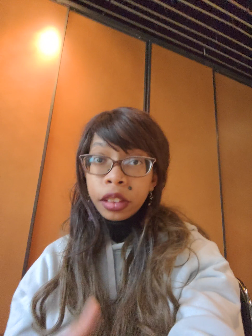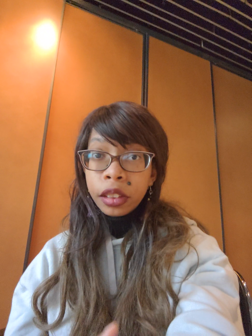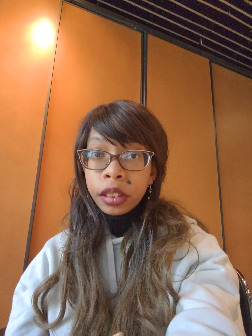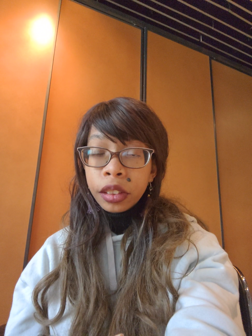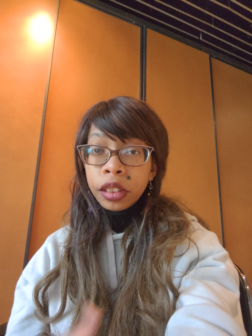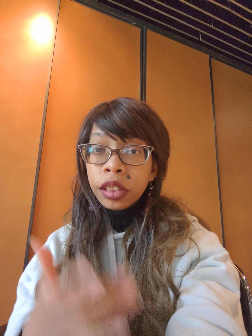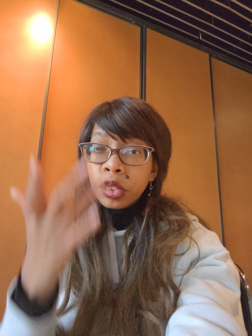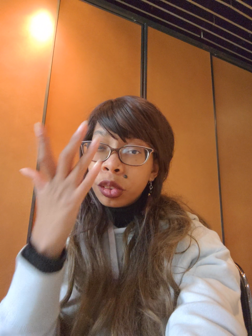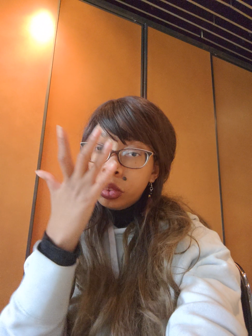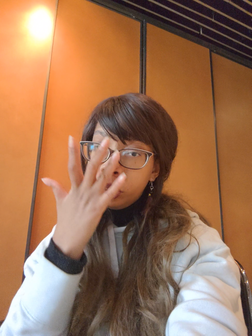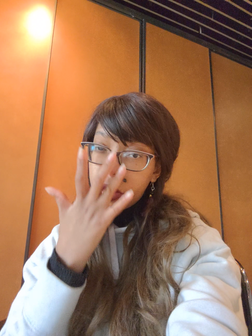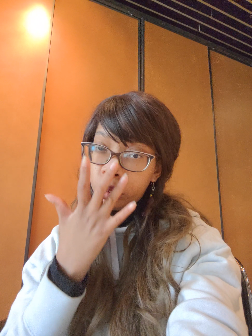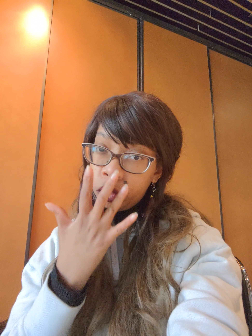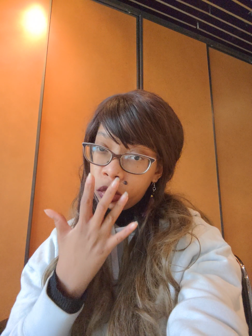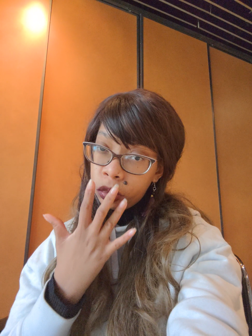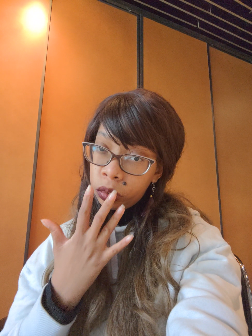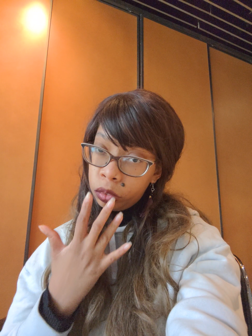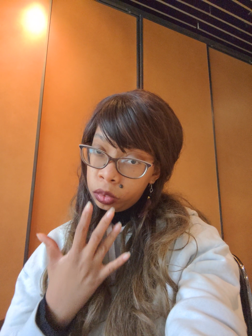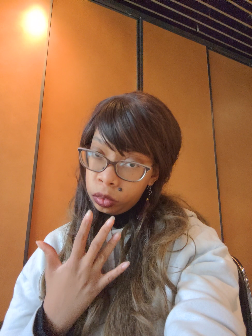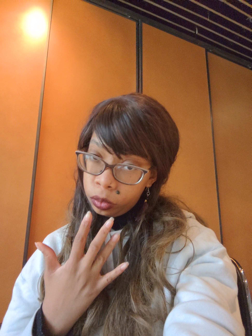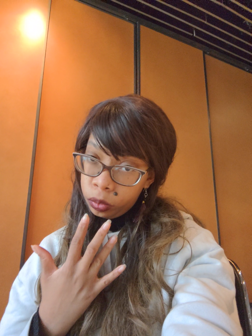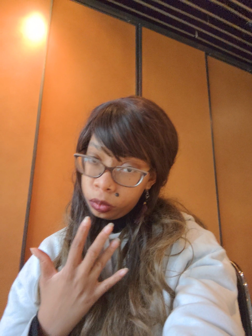sad